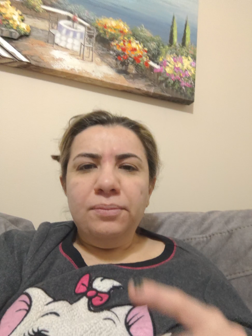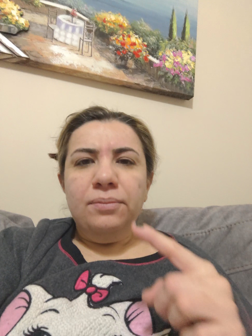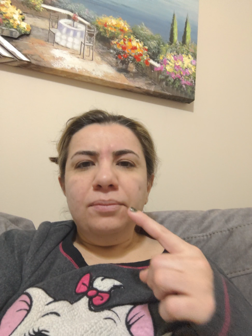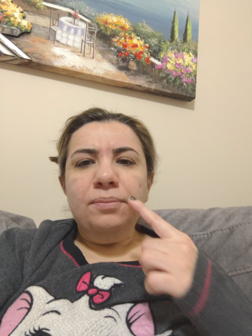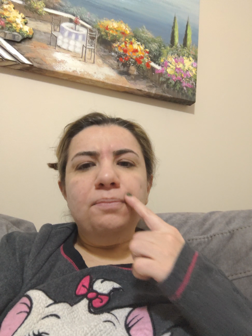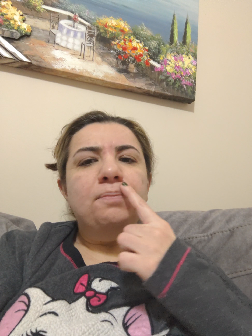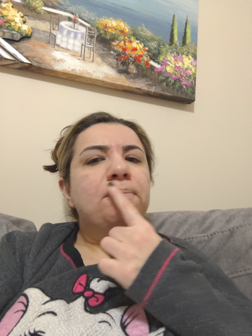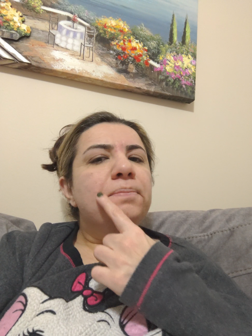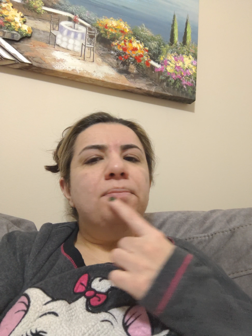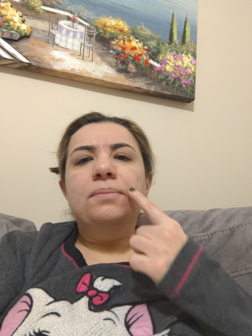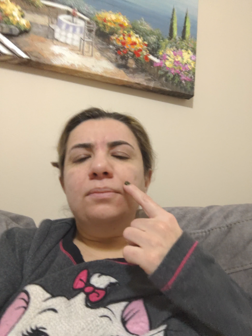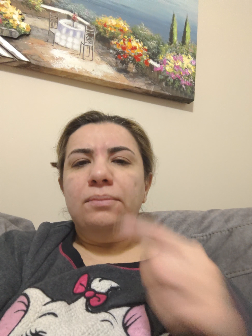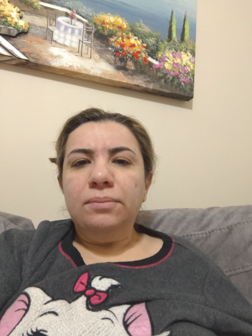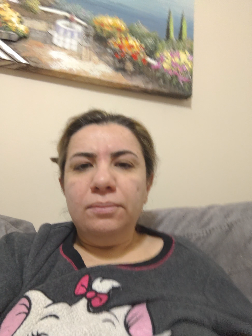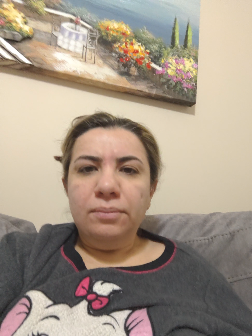mouth